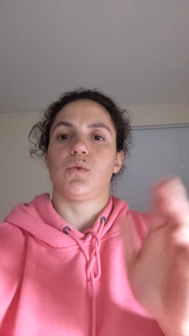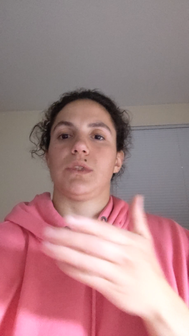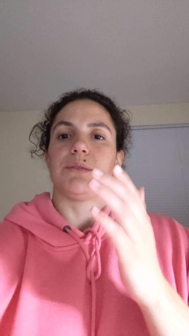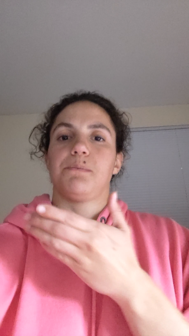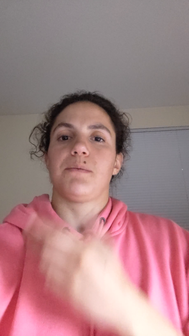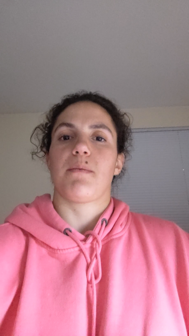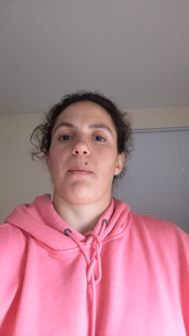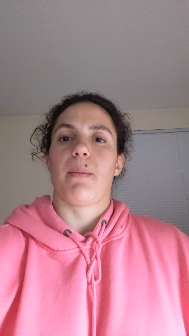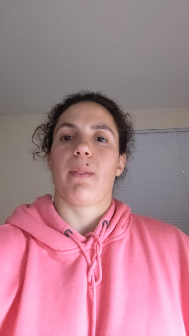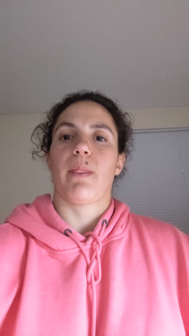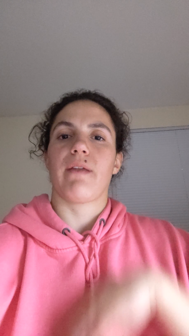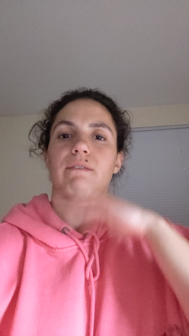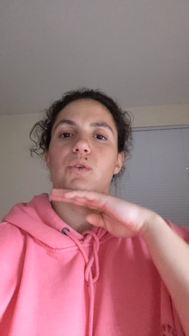full